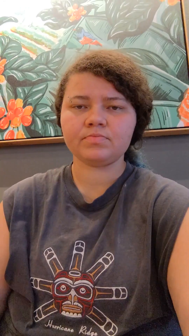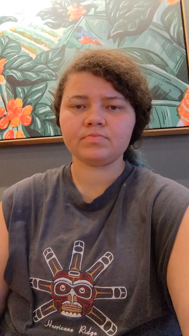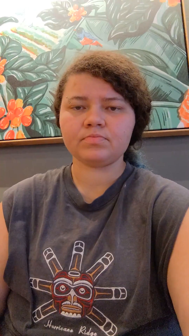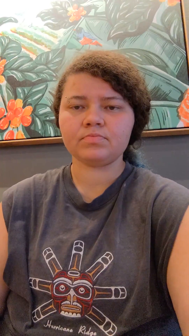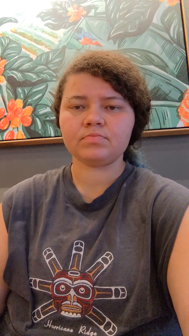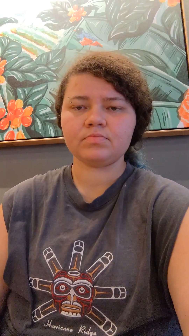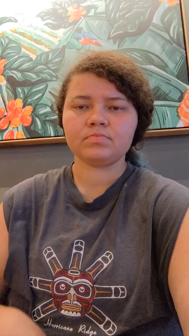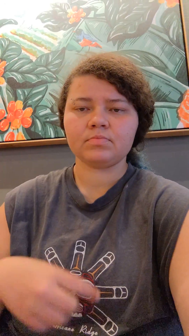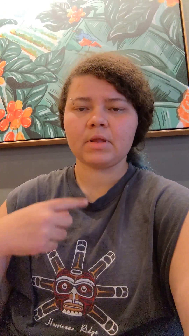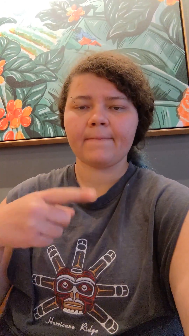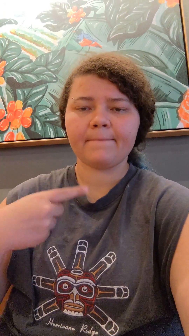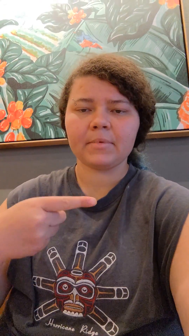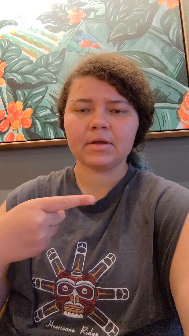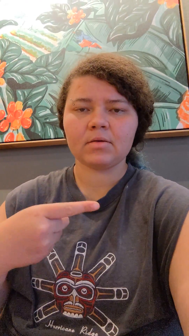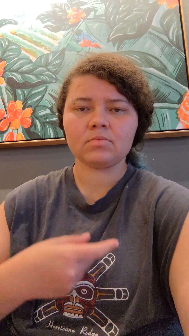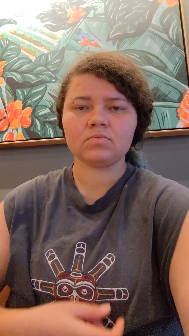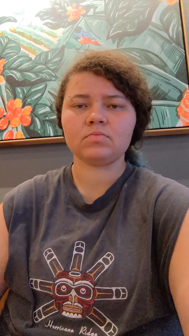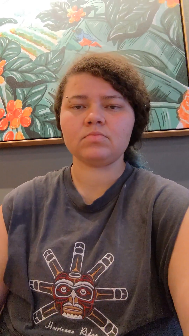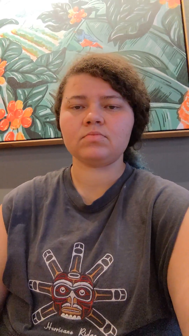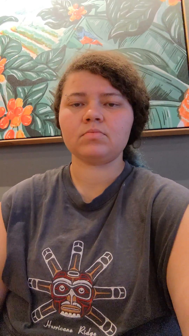about